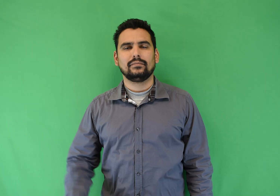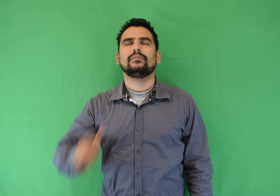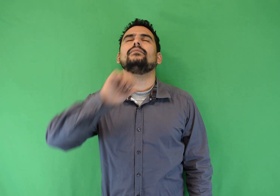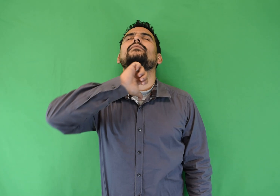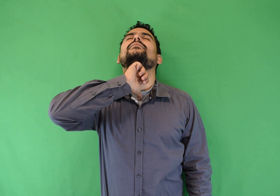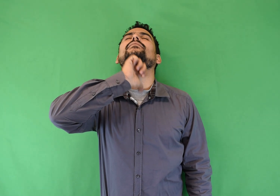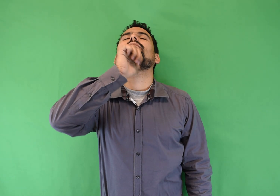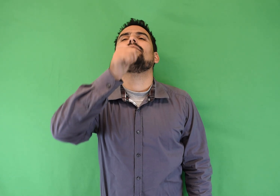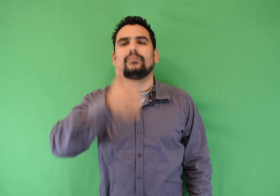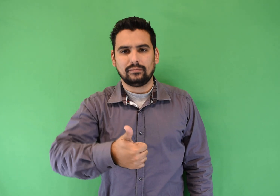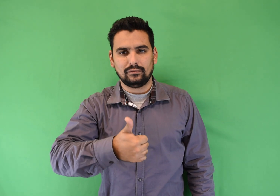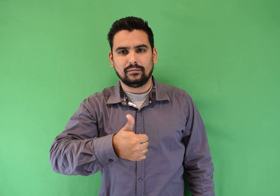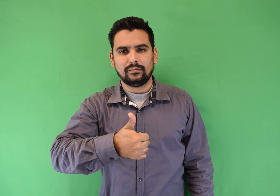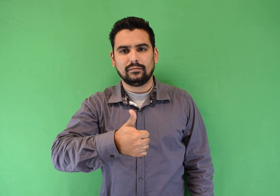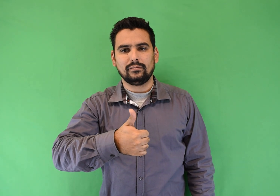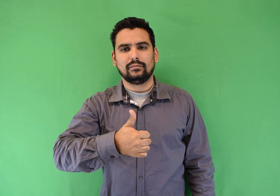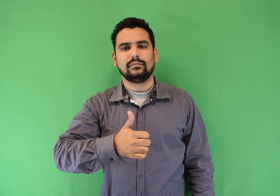nada